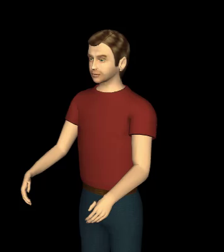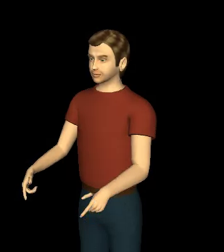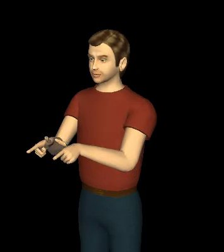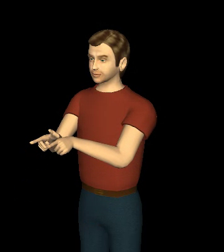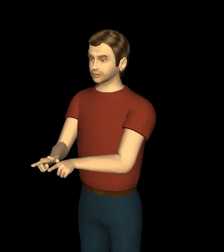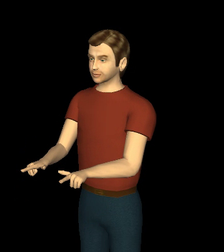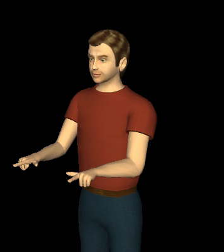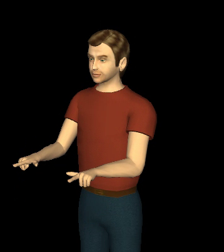لغة